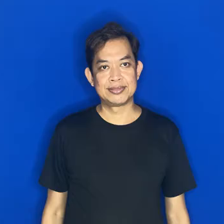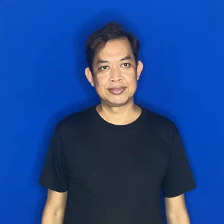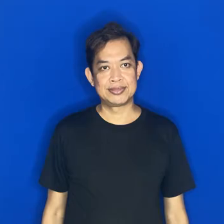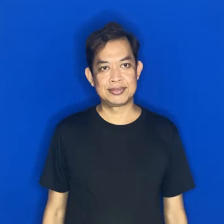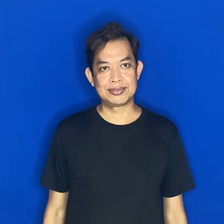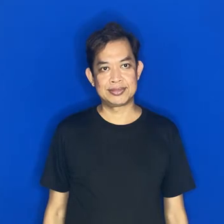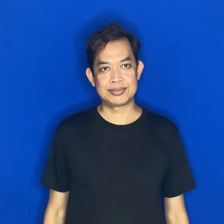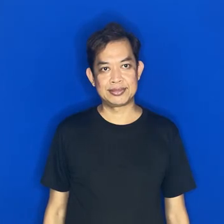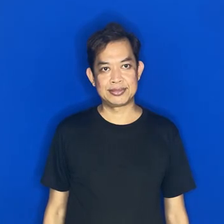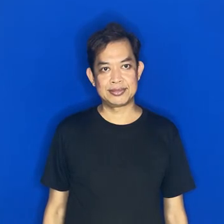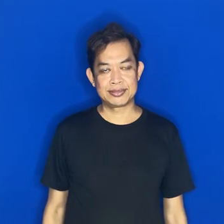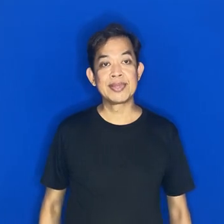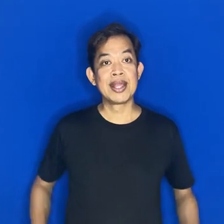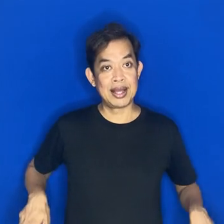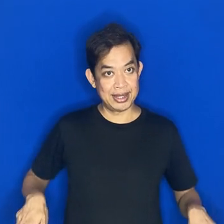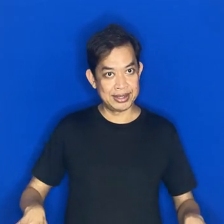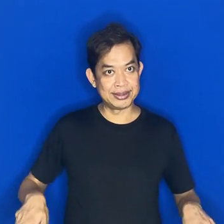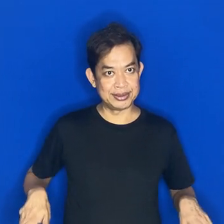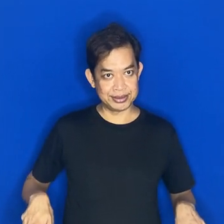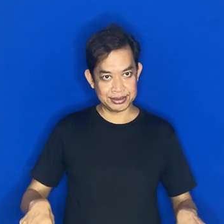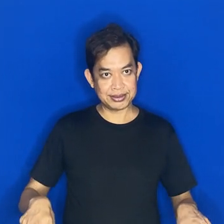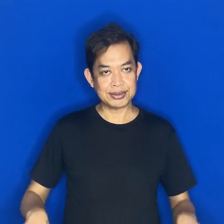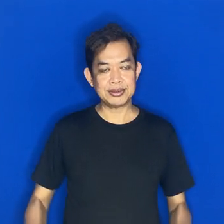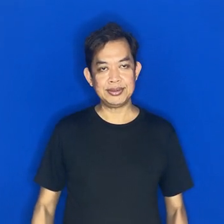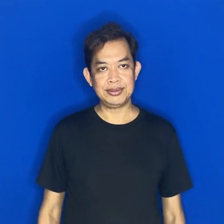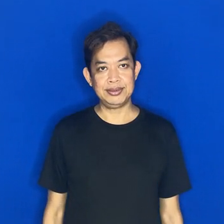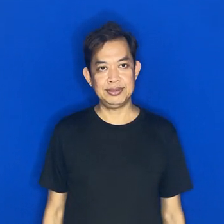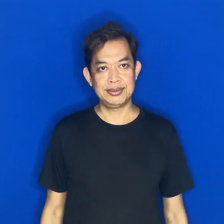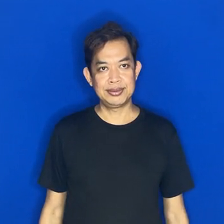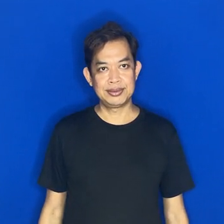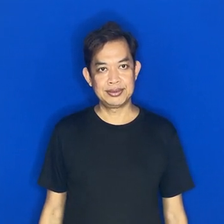weelchair person